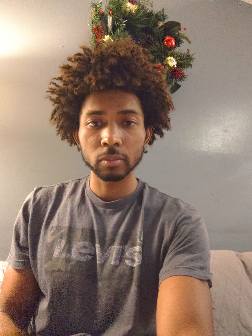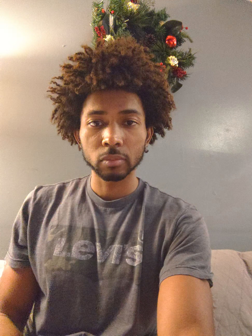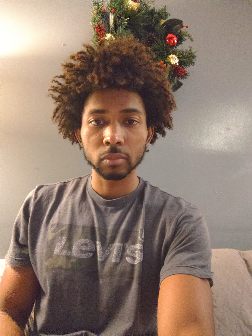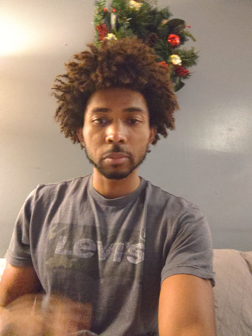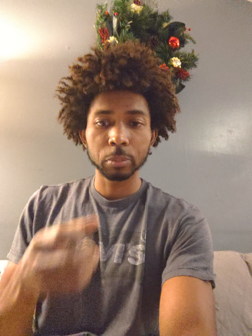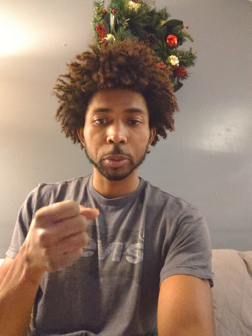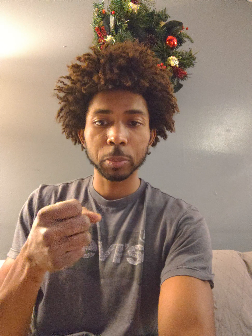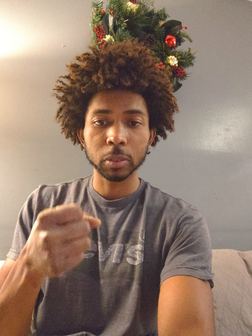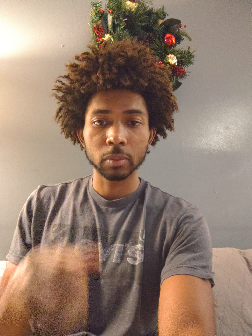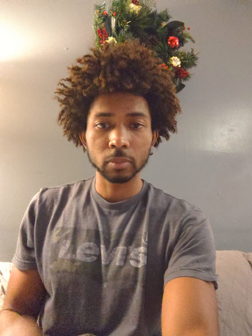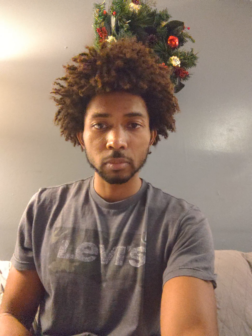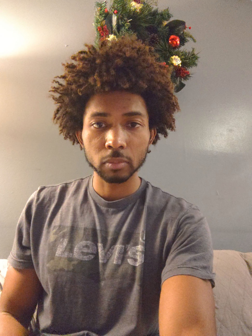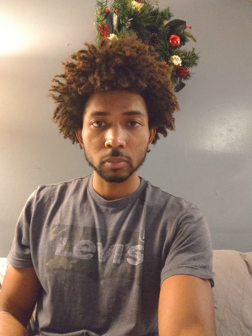milk